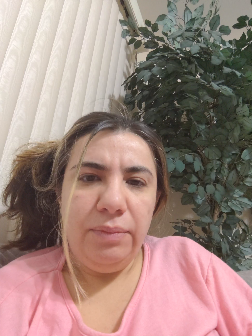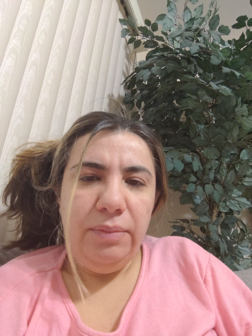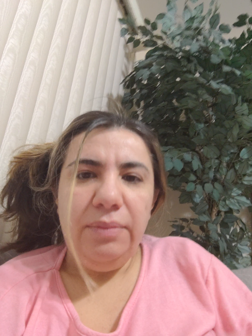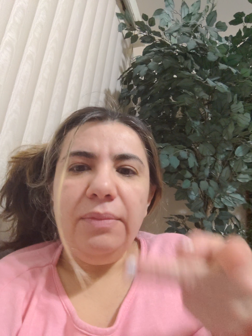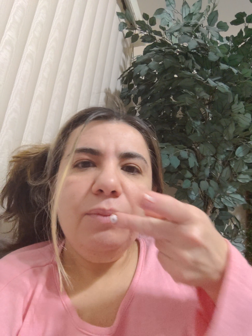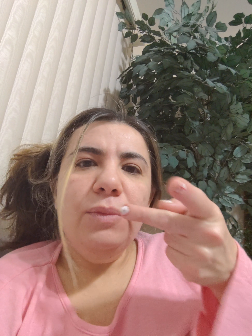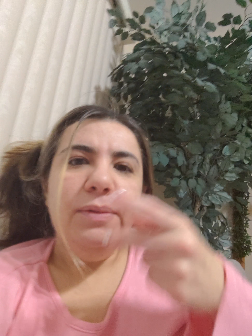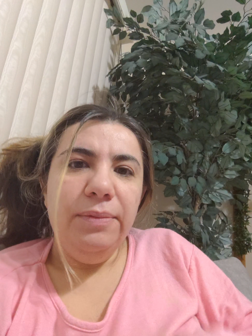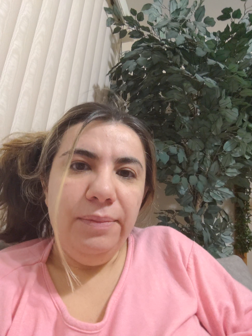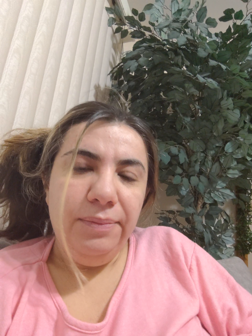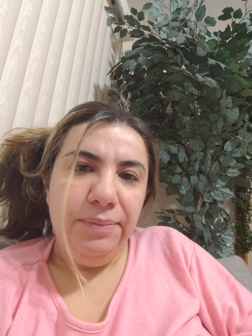kiss